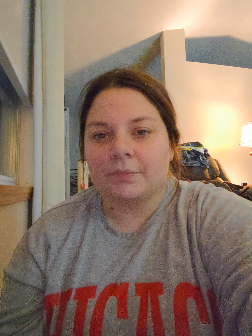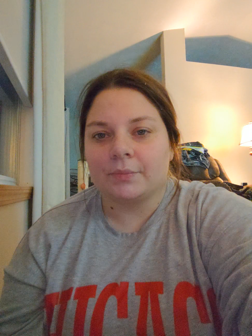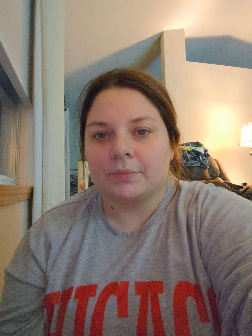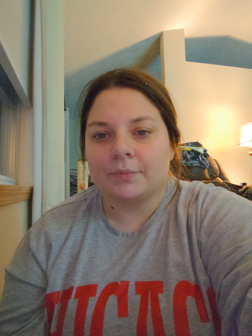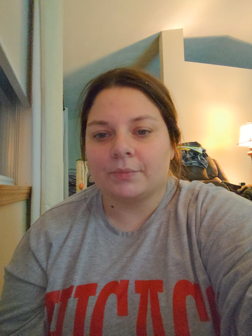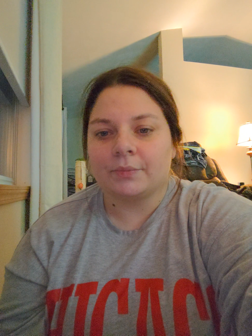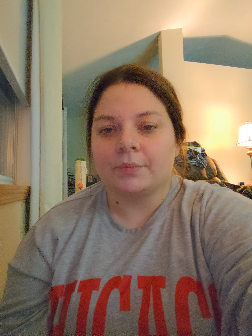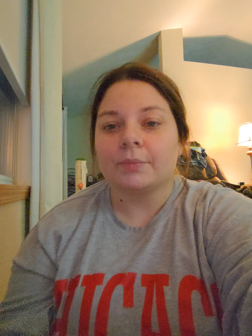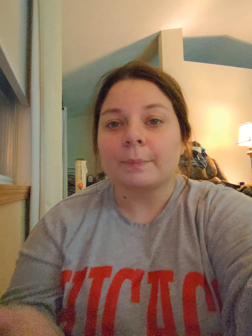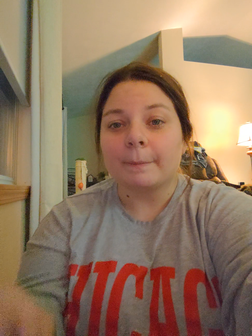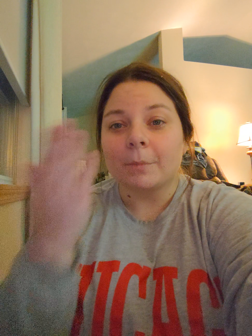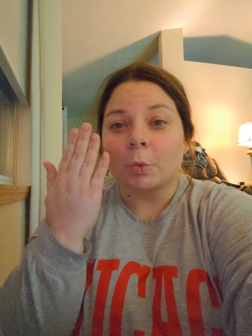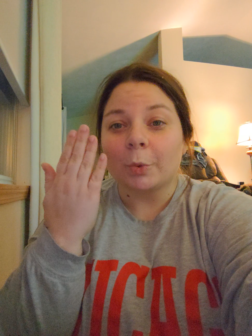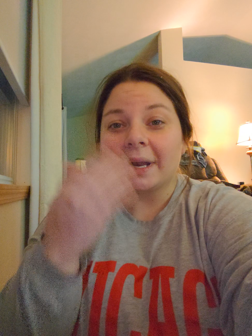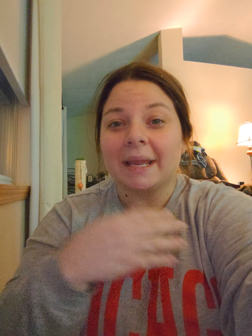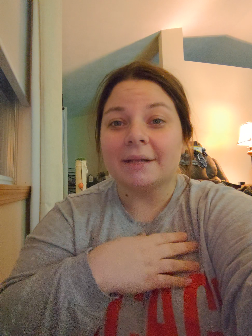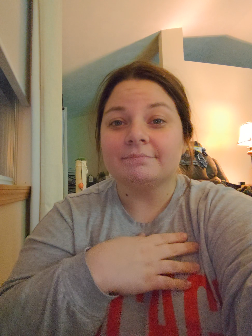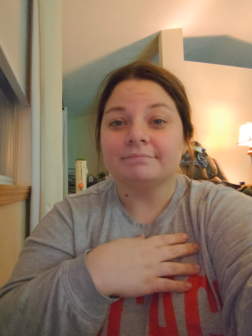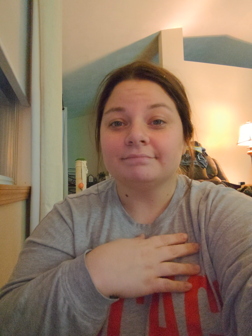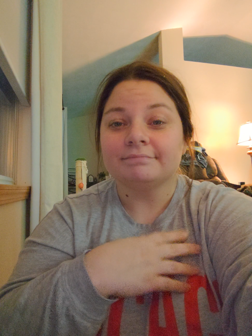morning